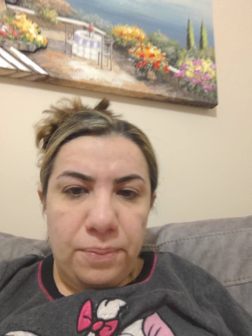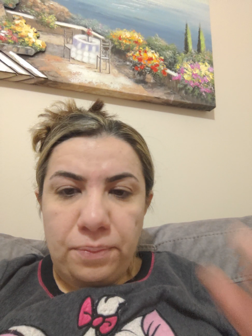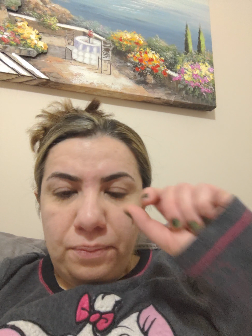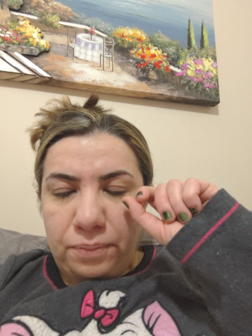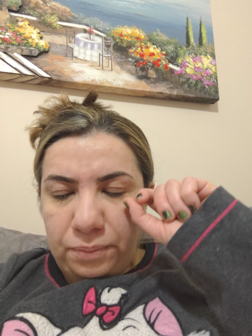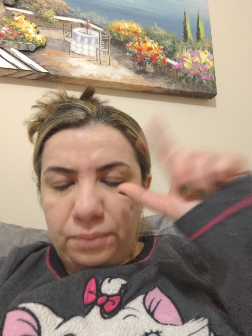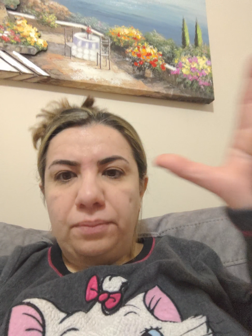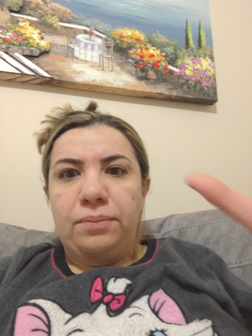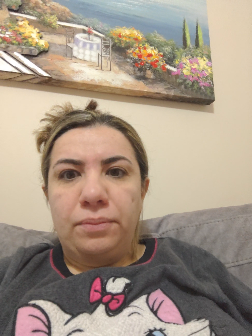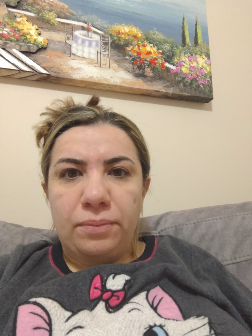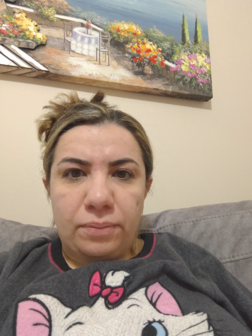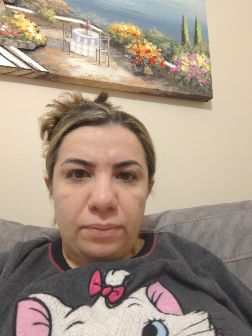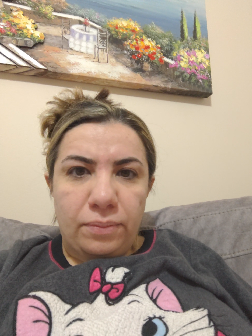awake